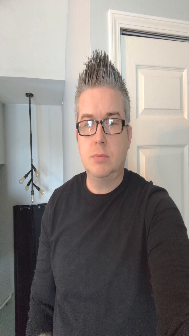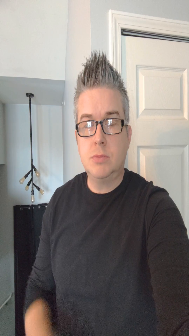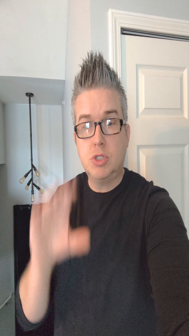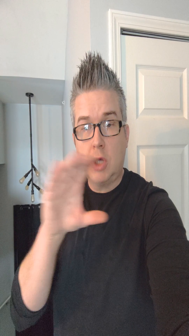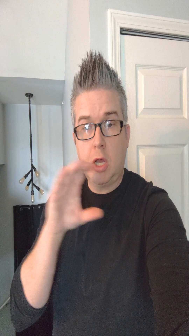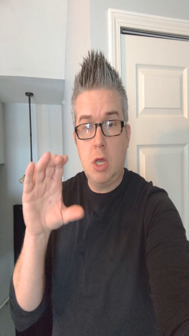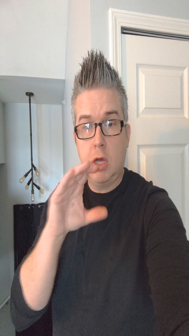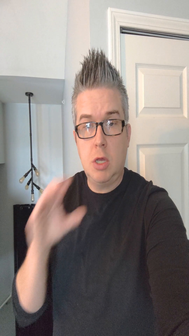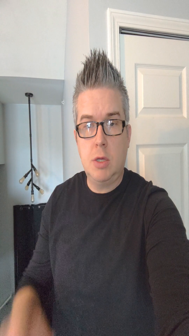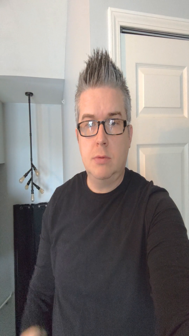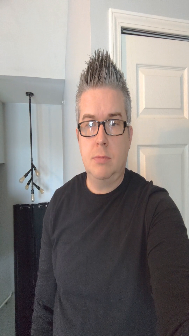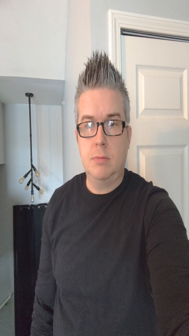chocolate